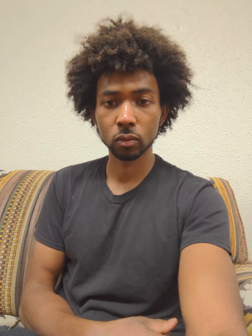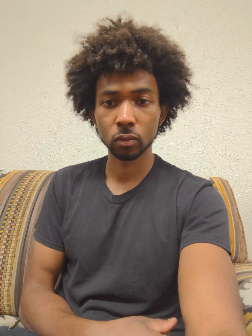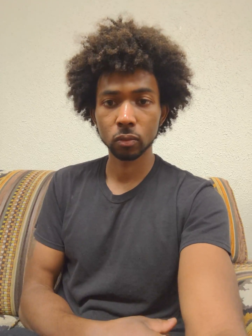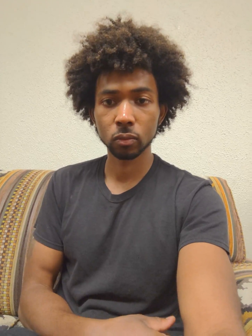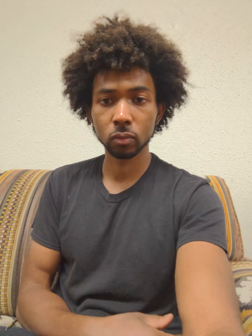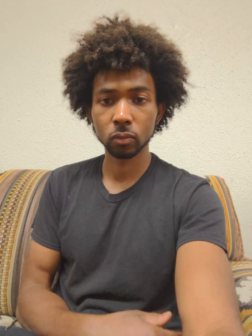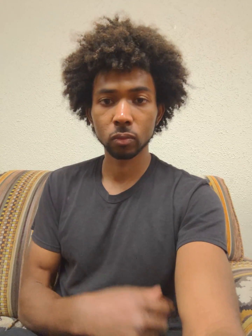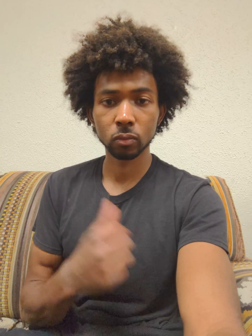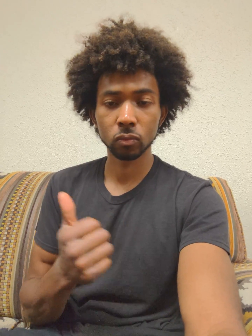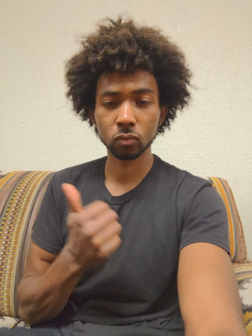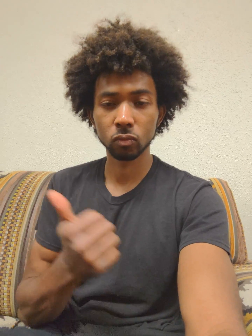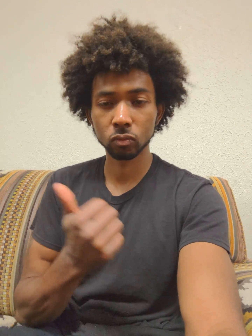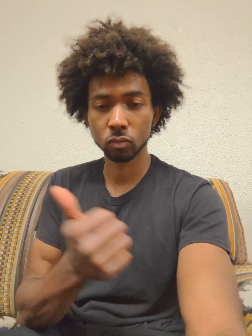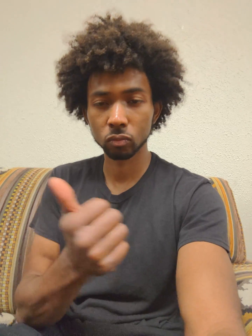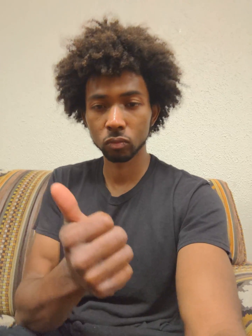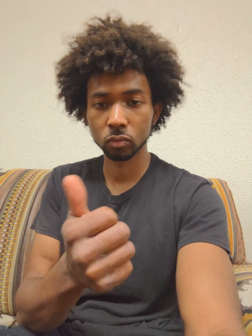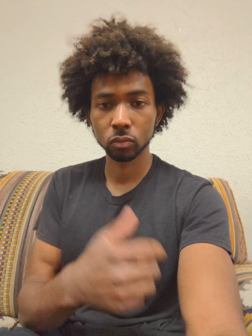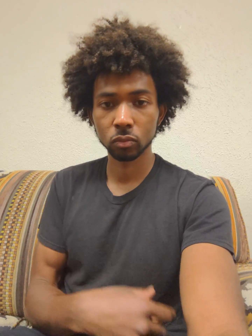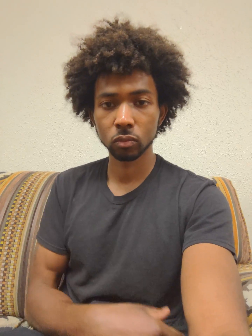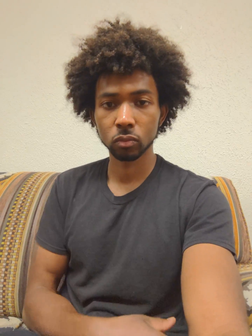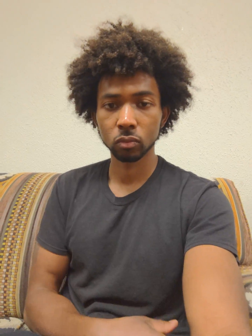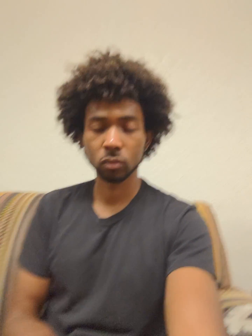chase